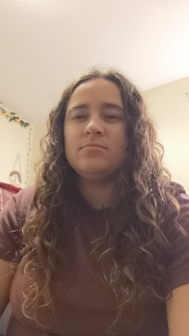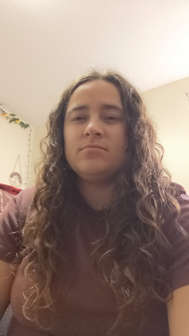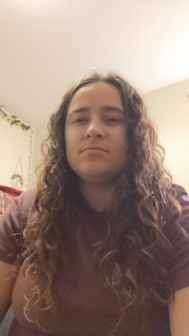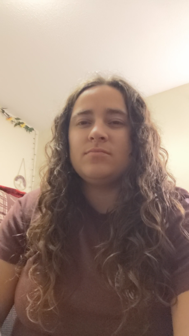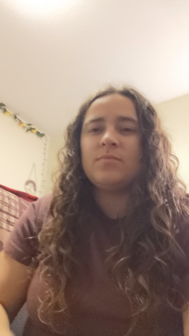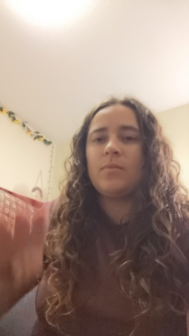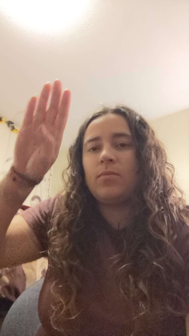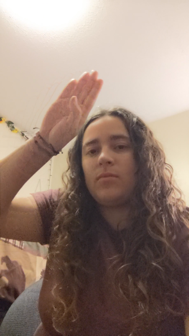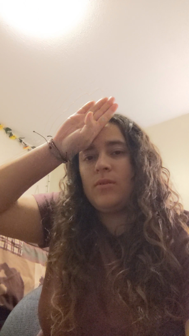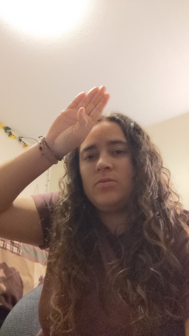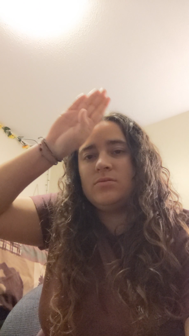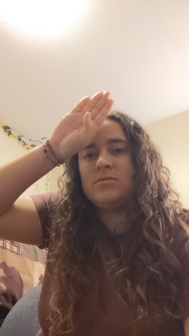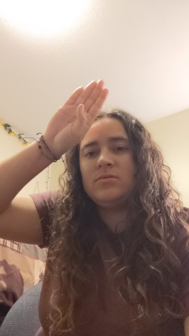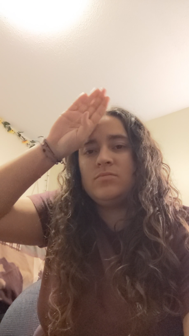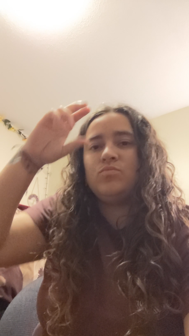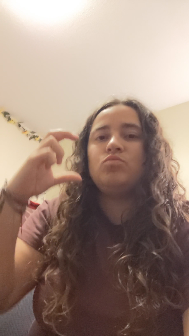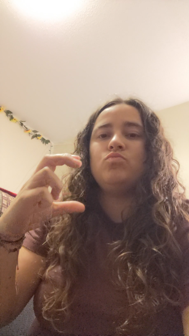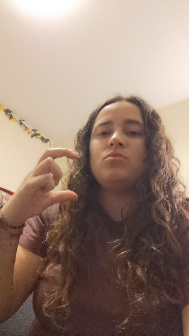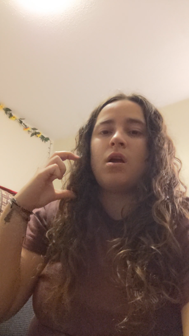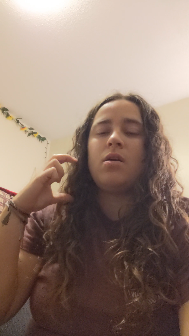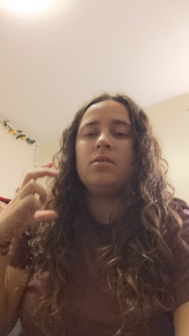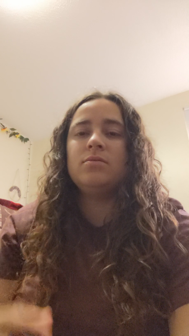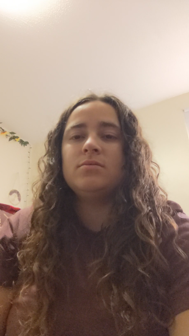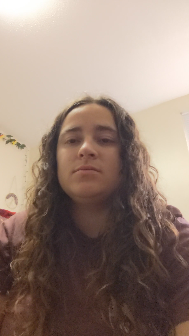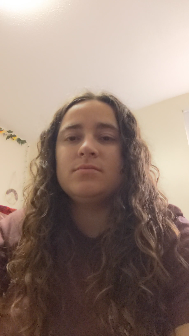fire truck